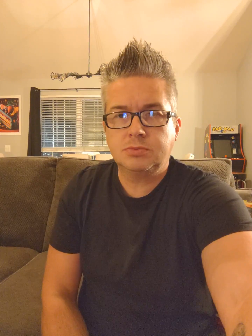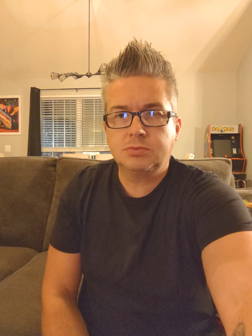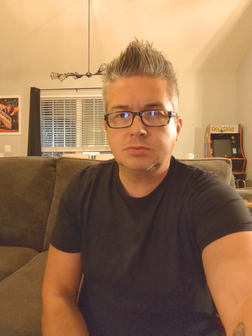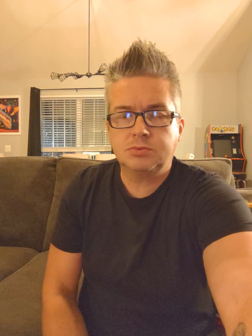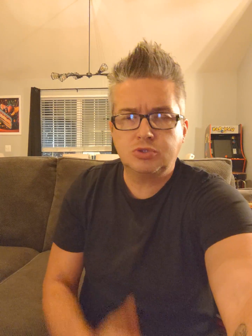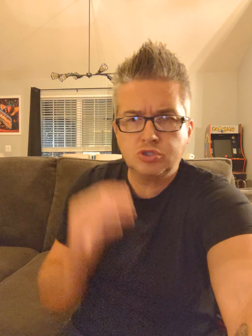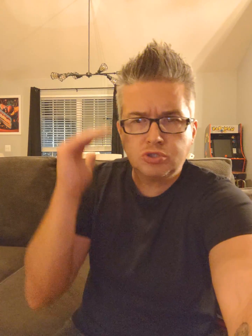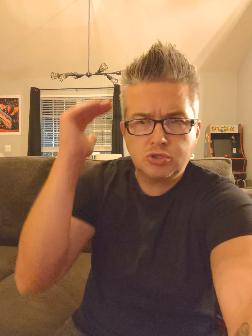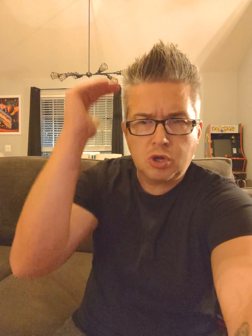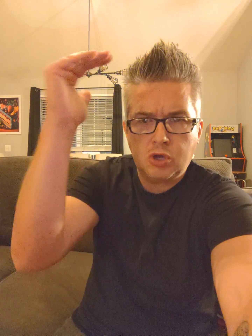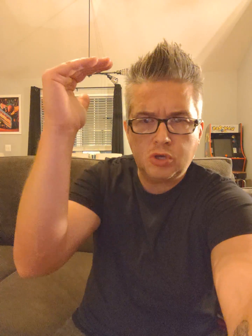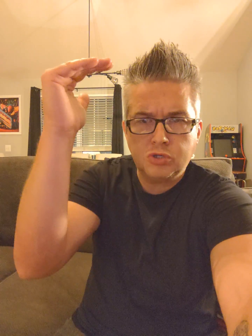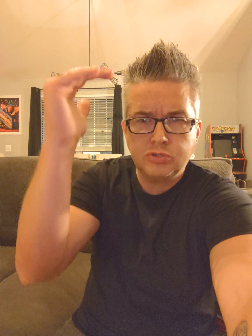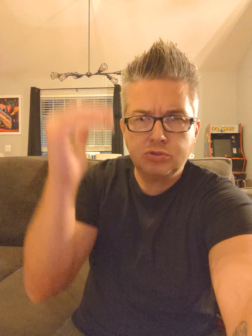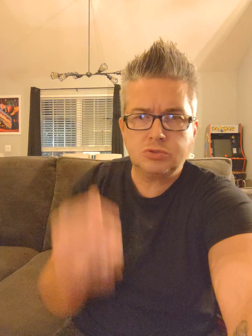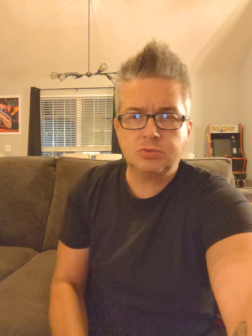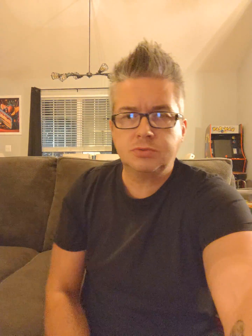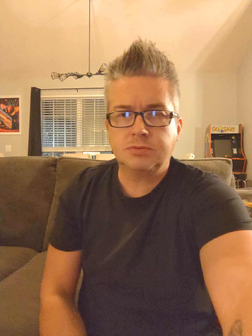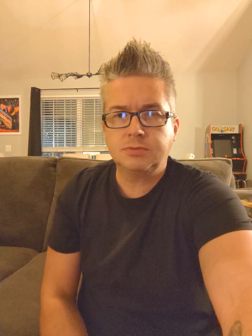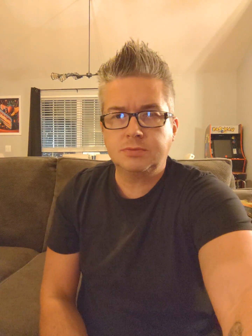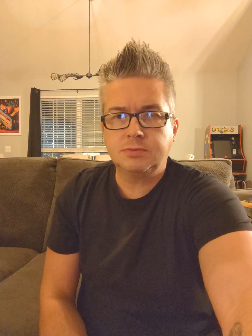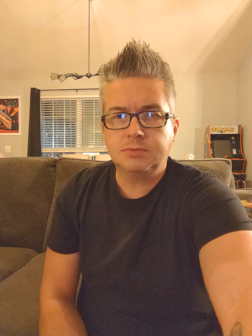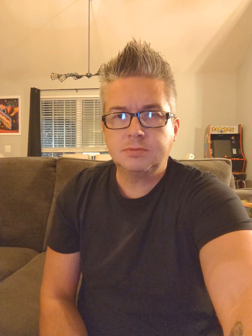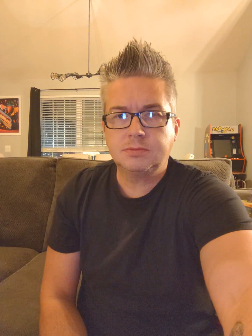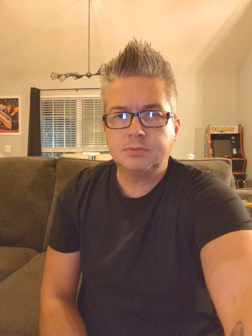big